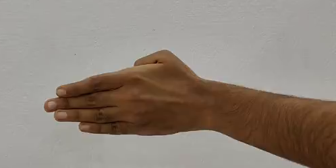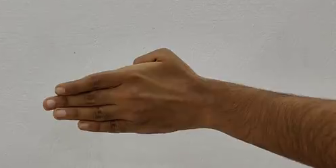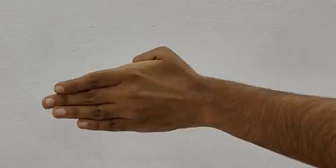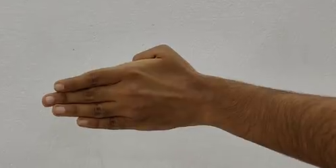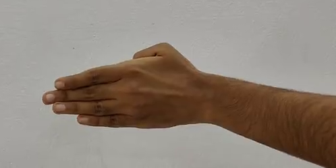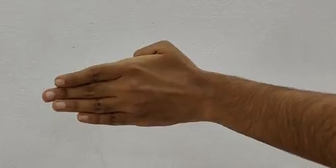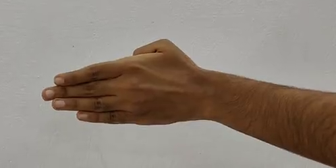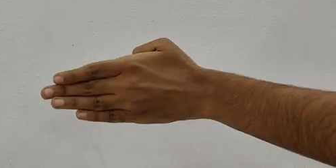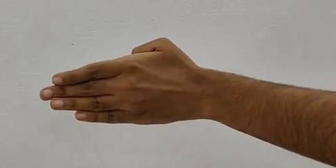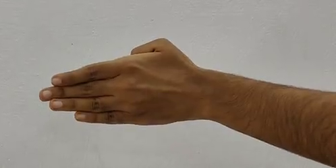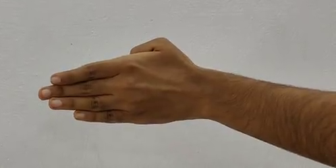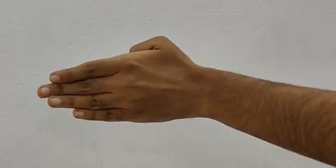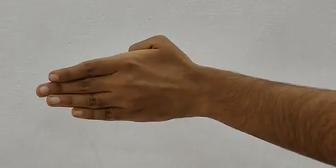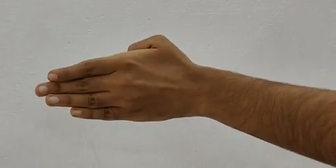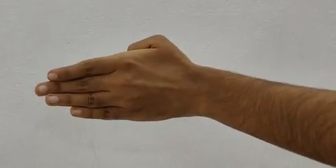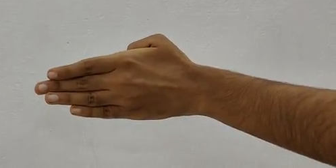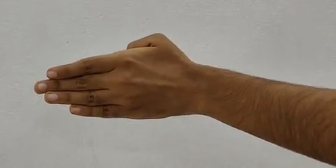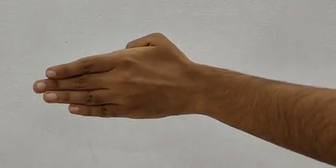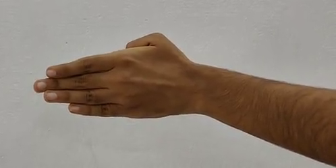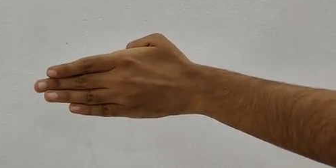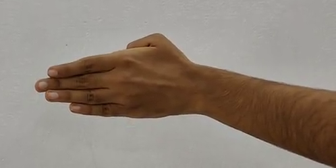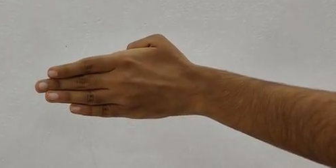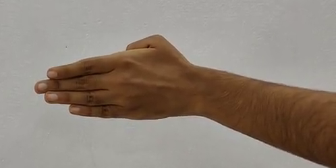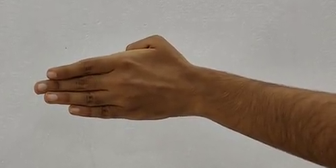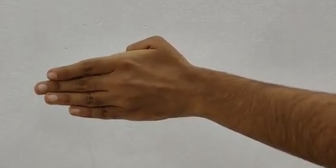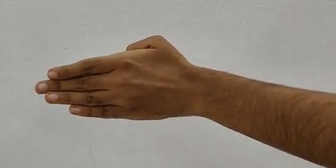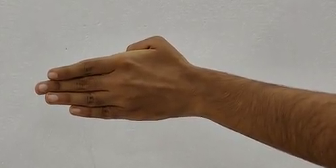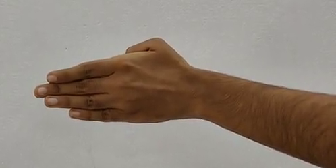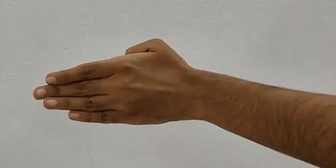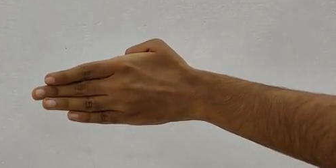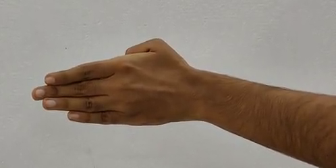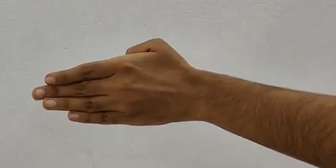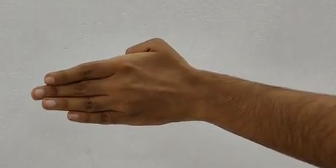അ